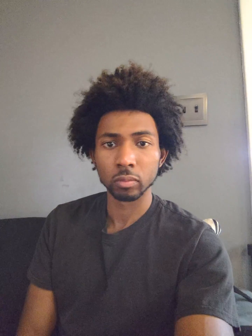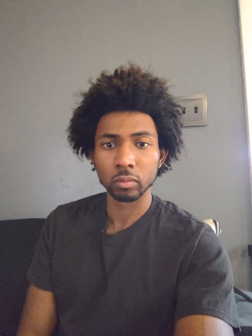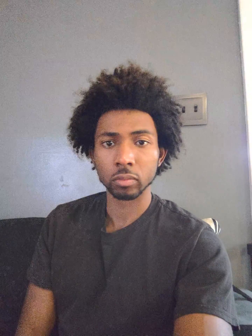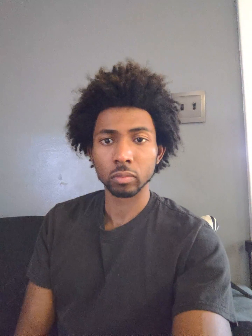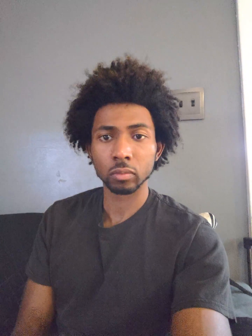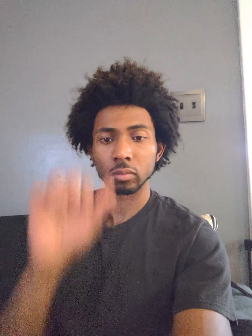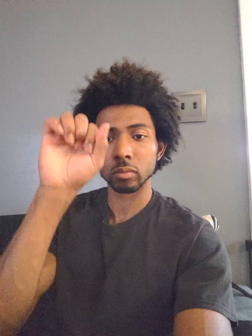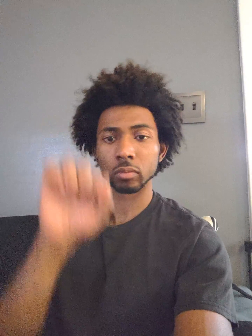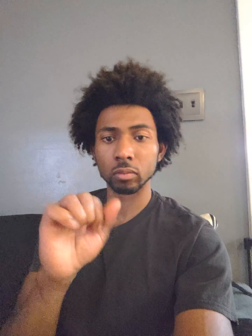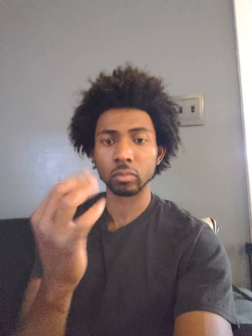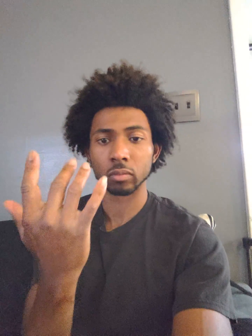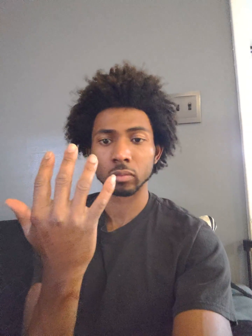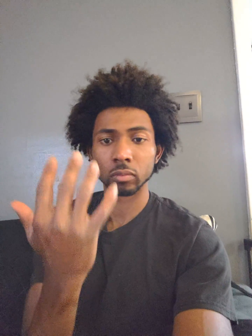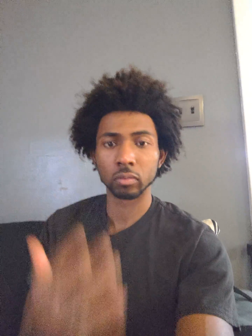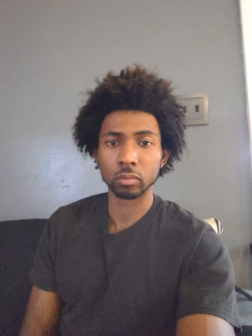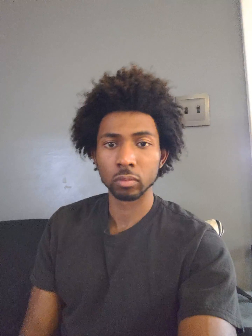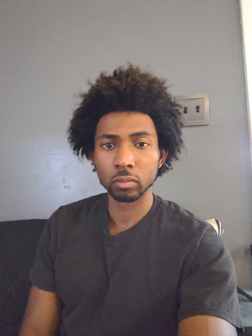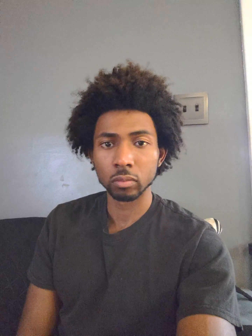gloves